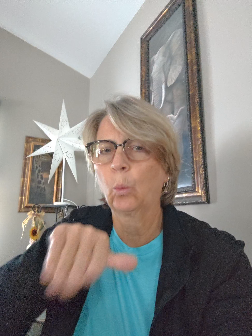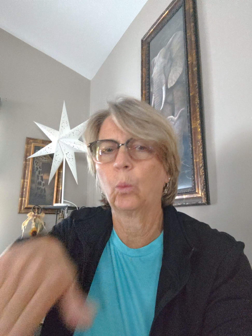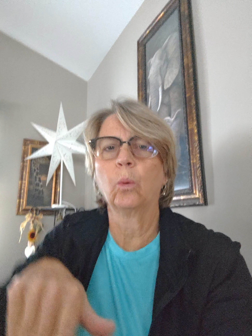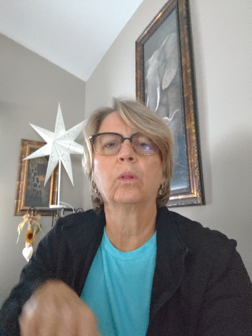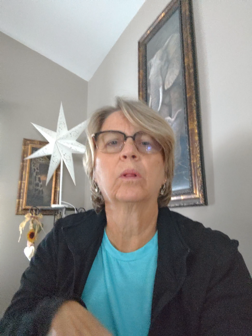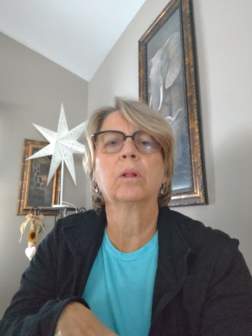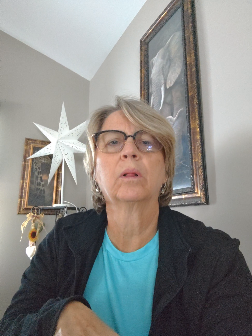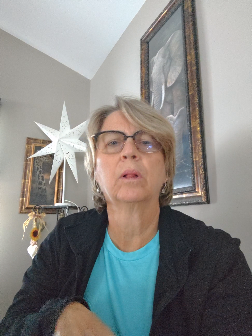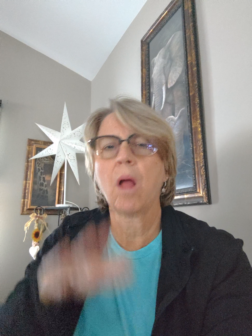pool